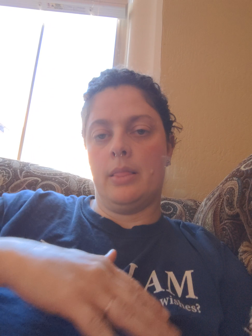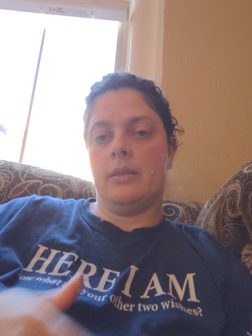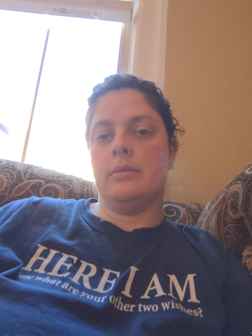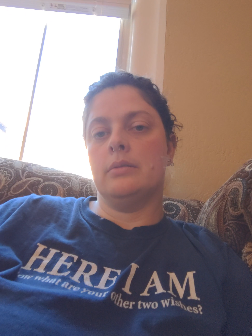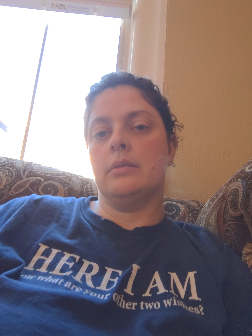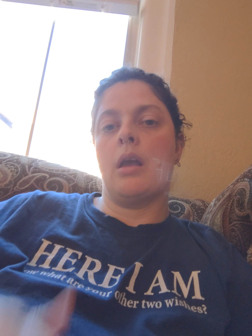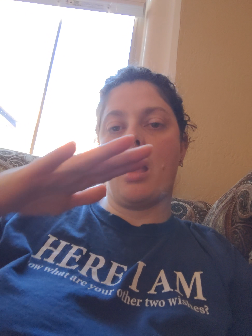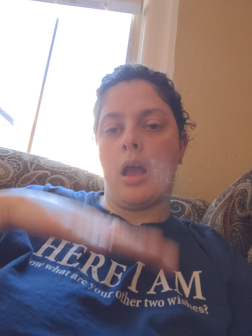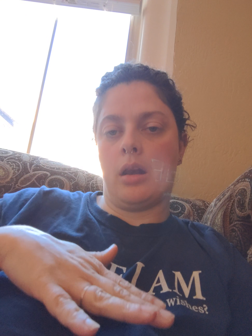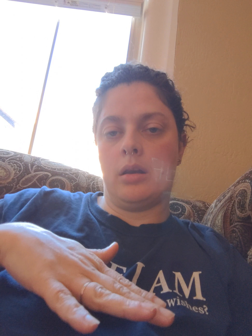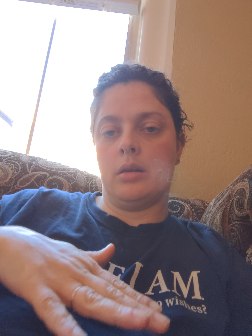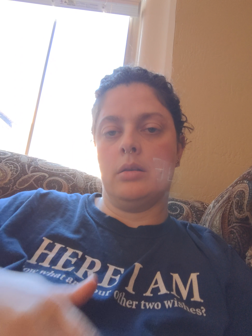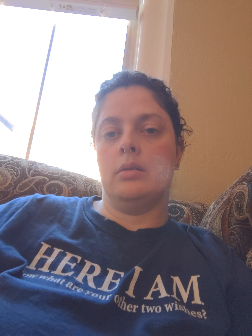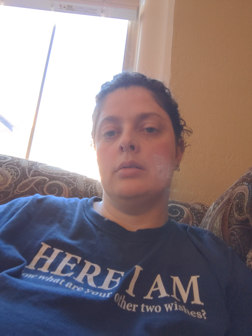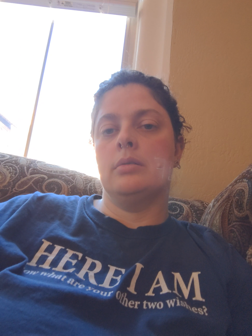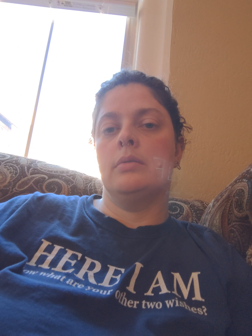on